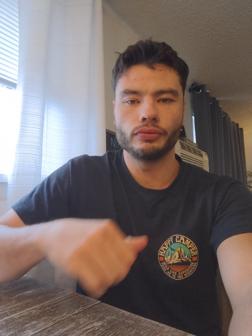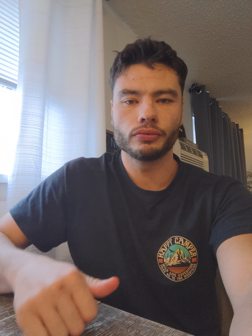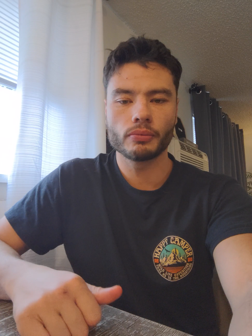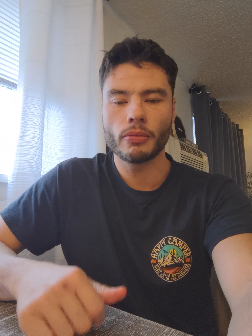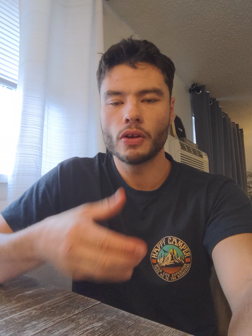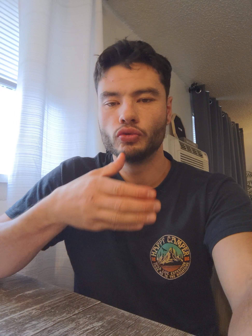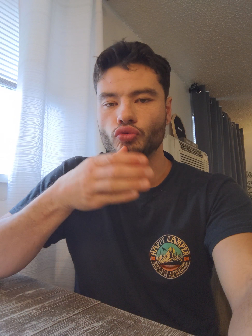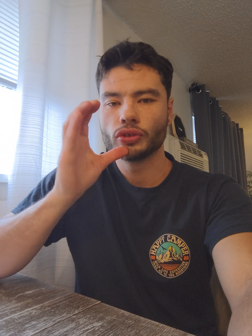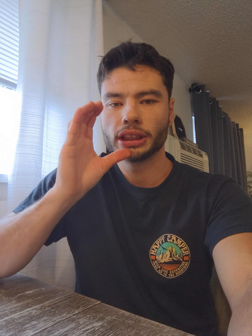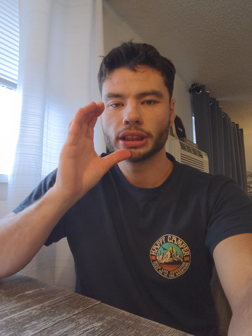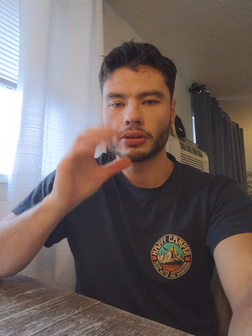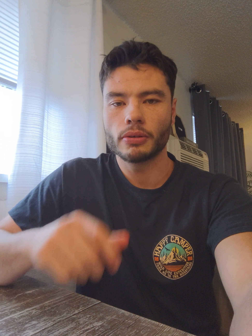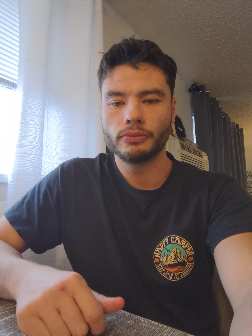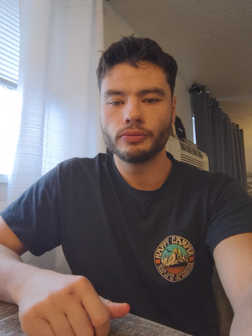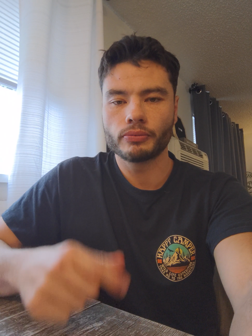drink